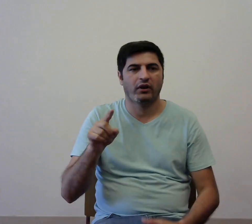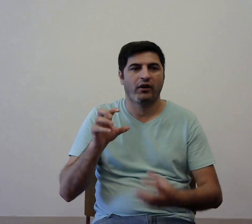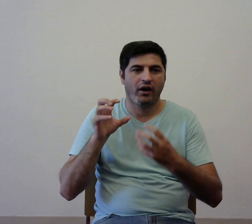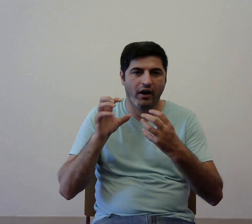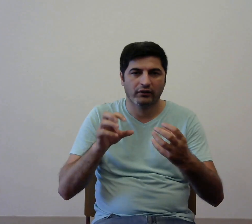avtobus